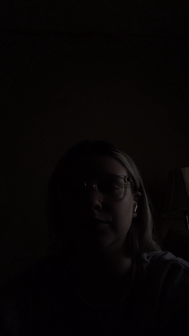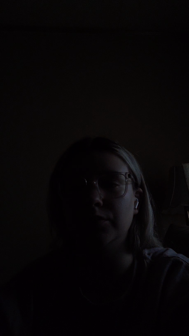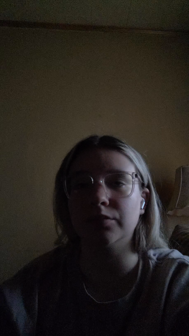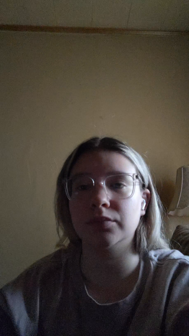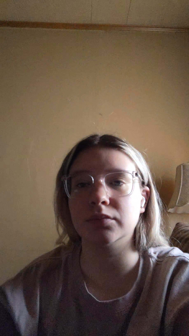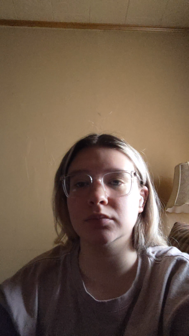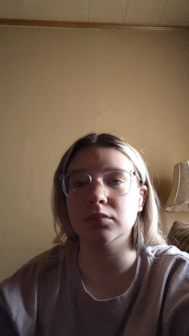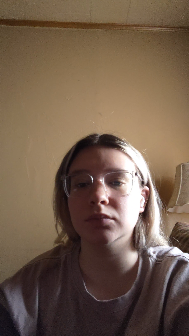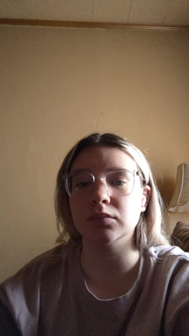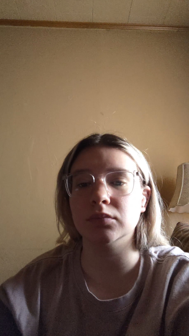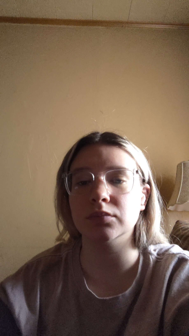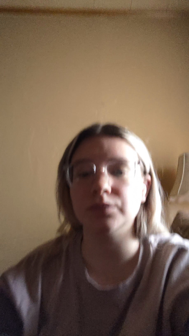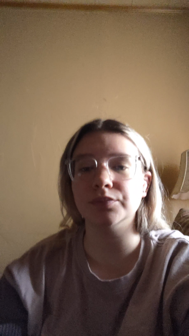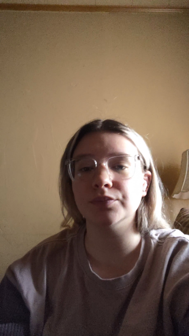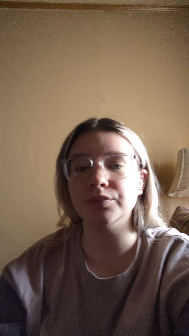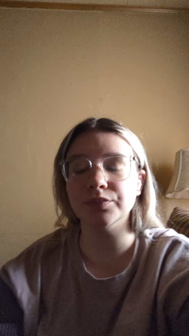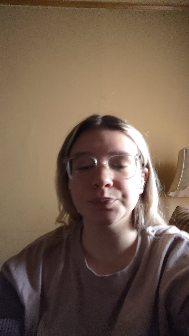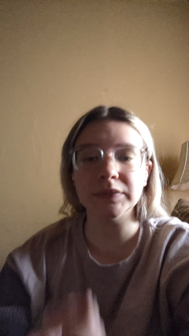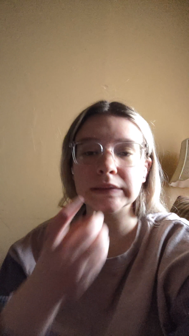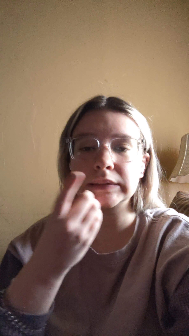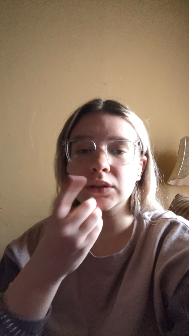dinner